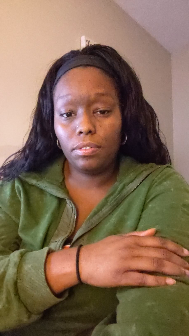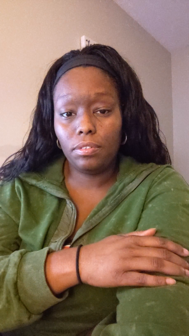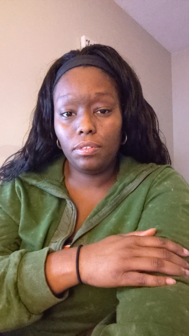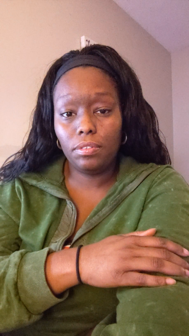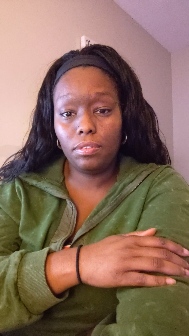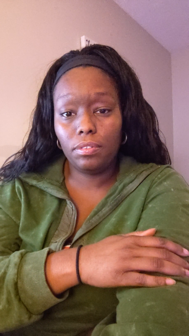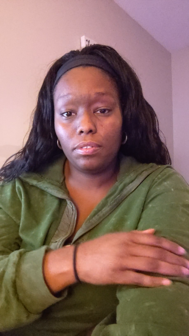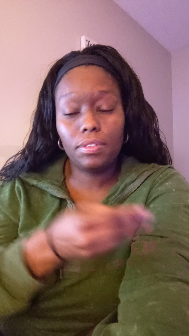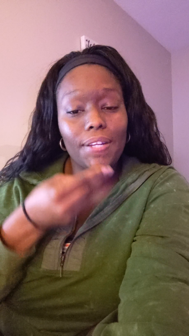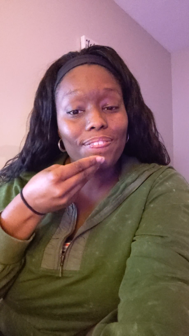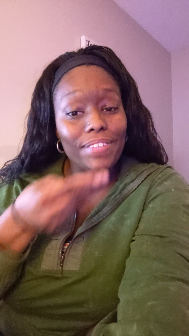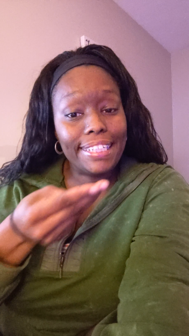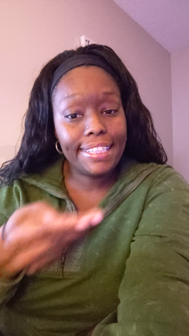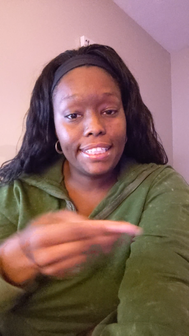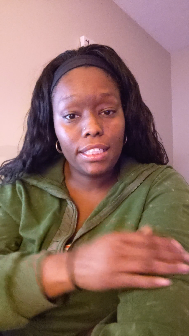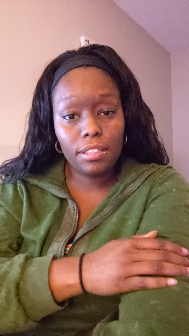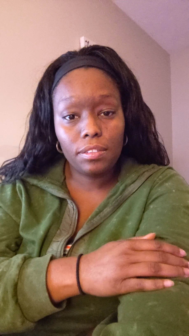feed